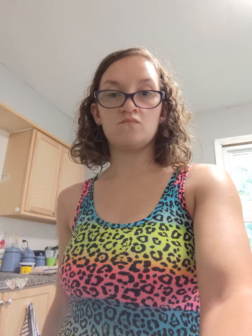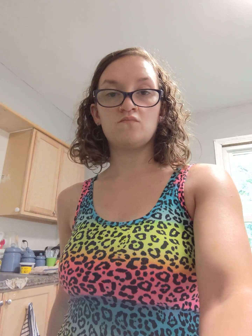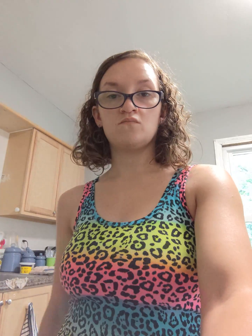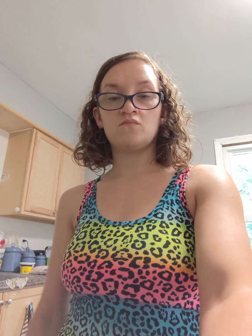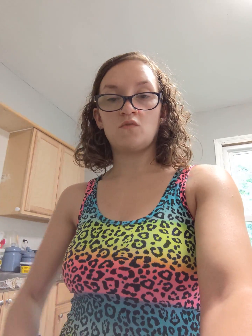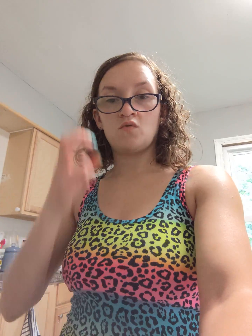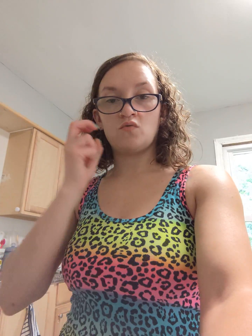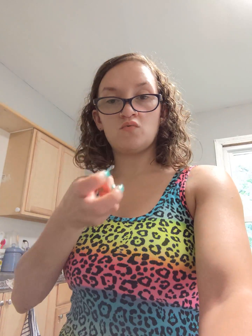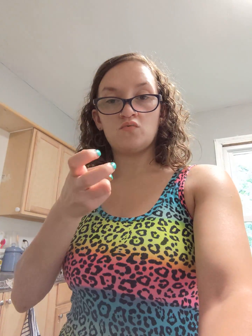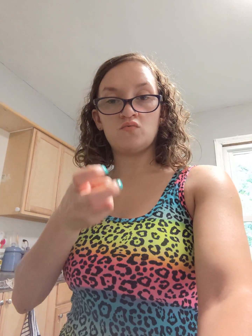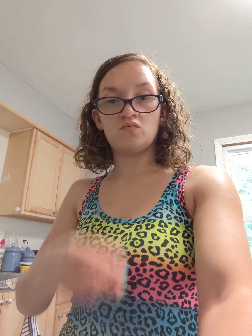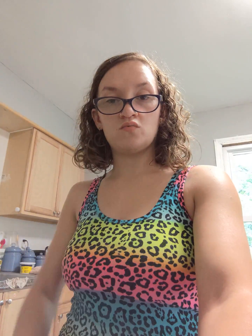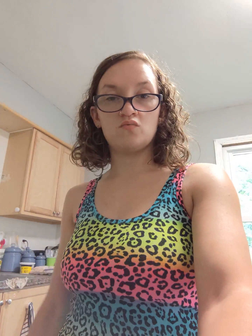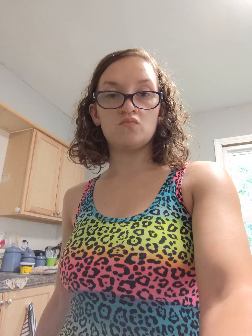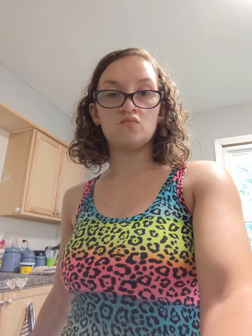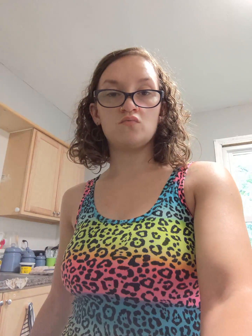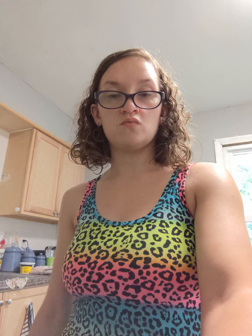hard